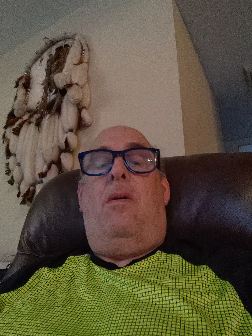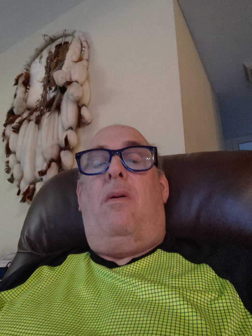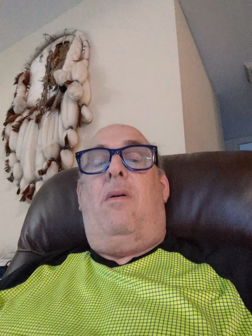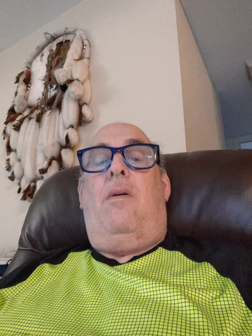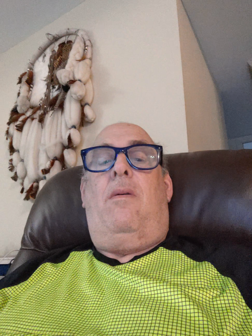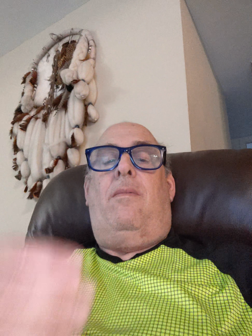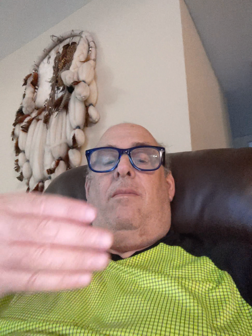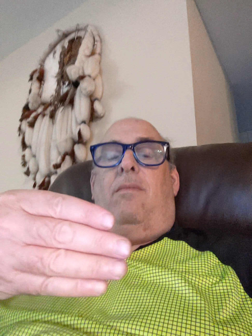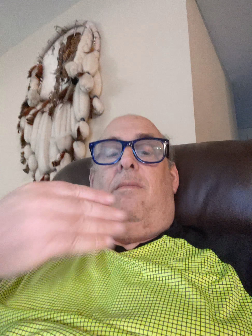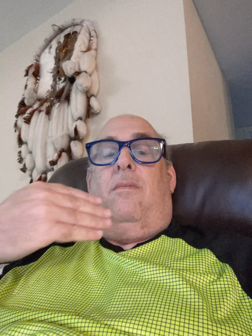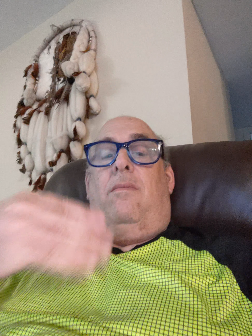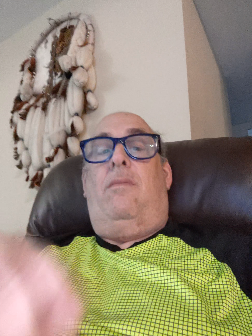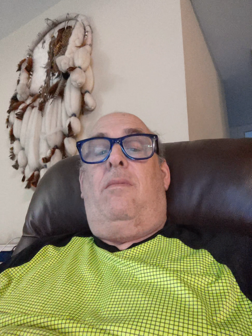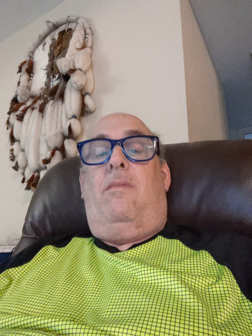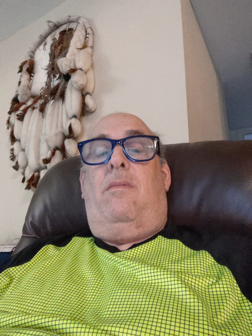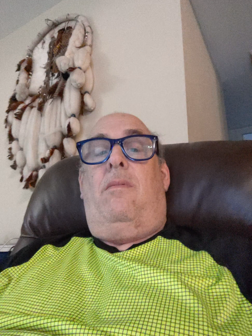before